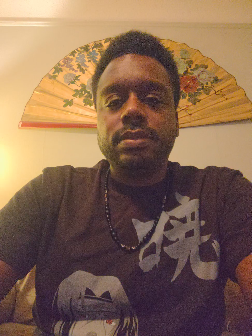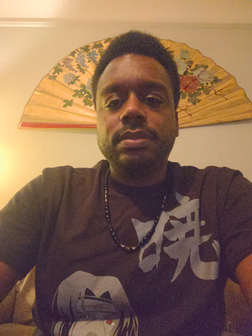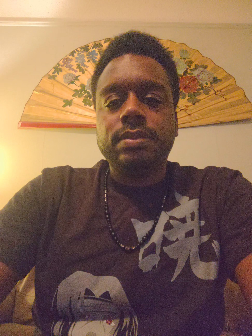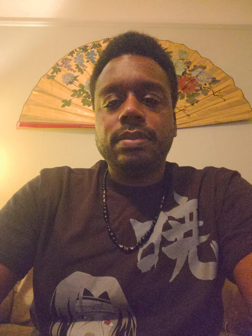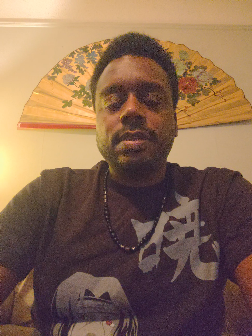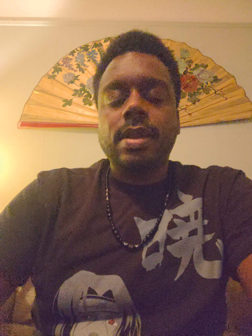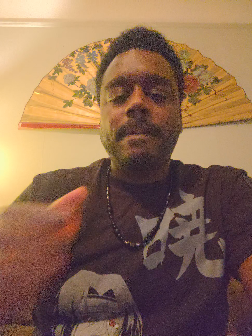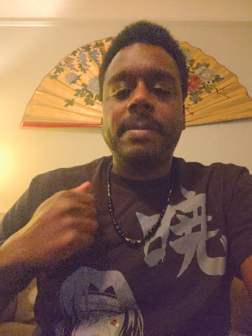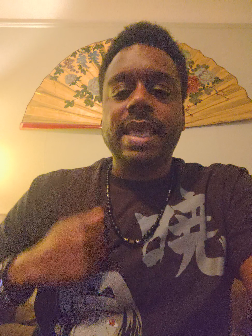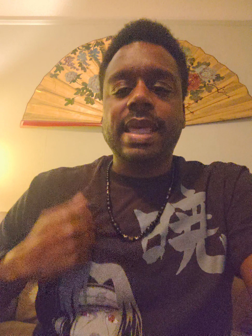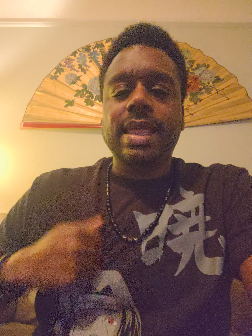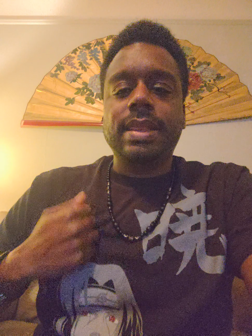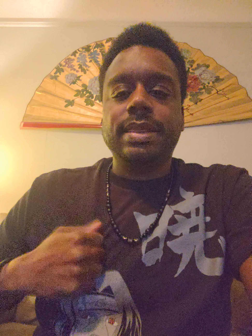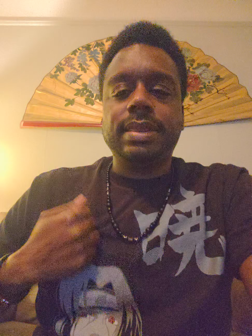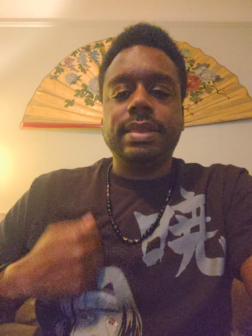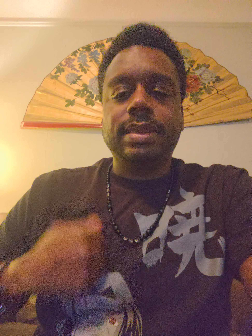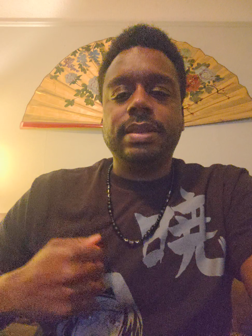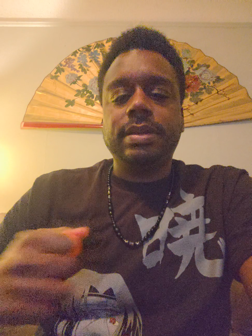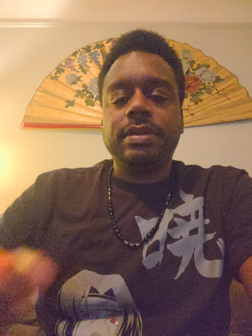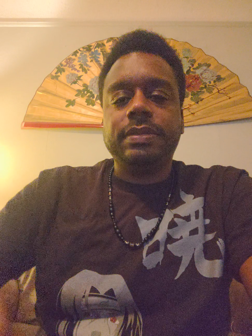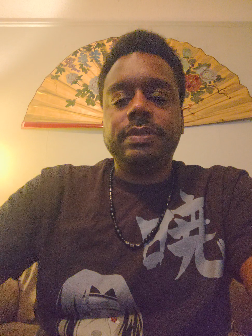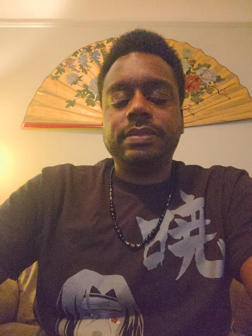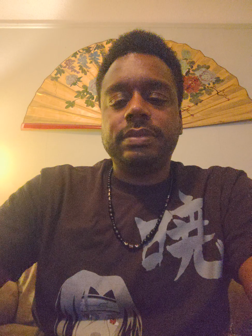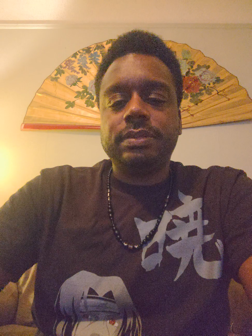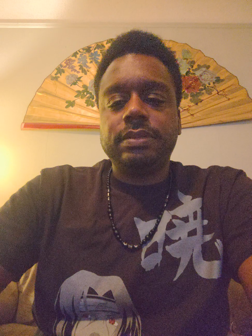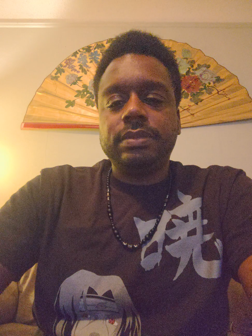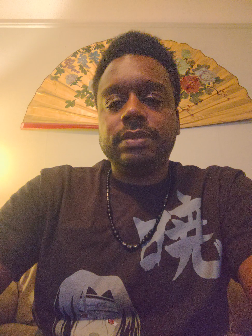bath